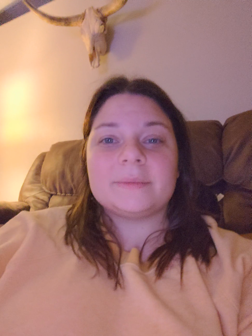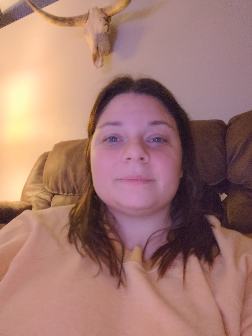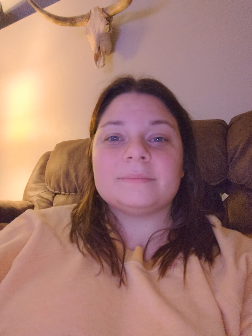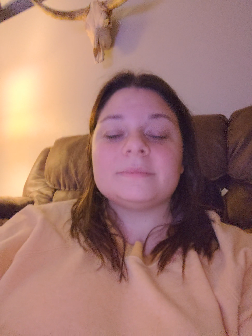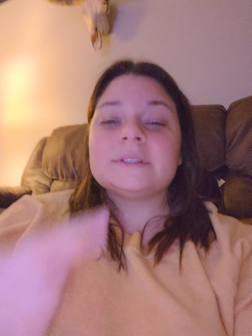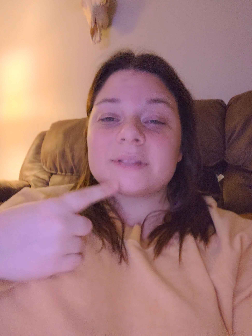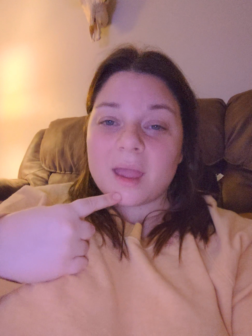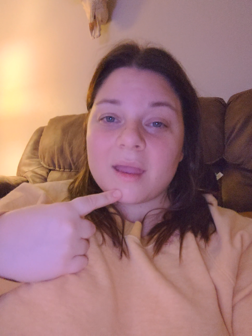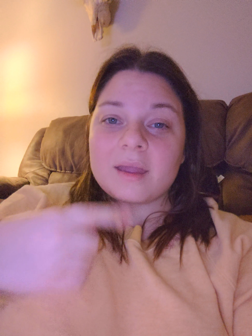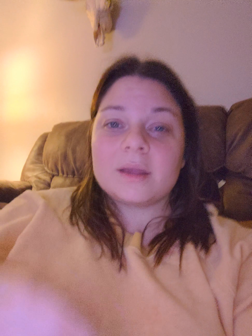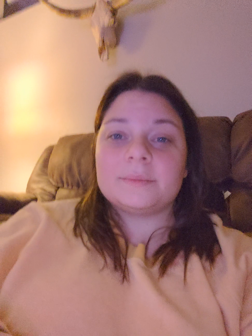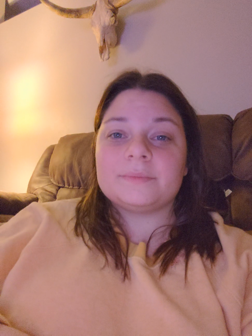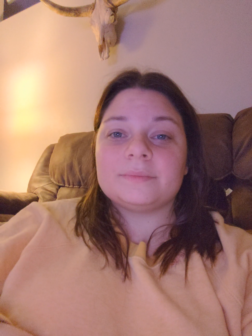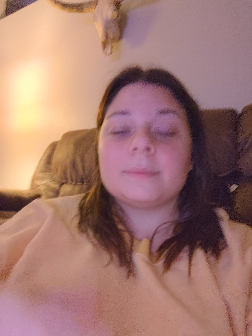say